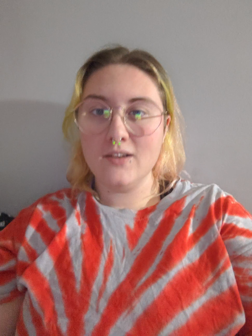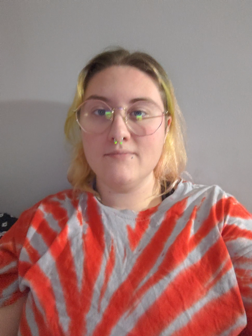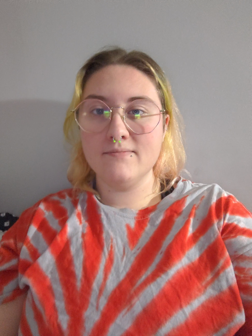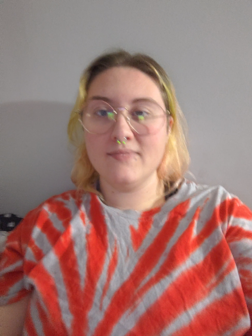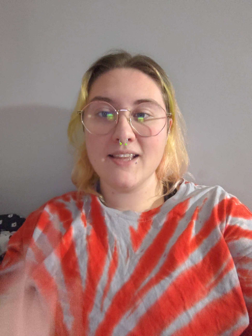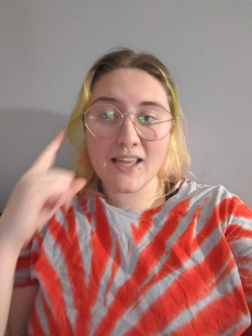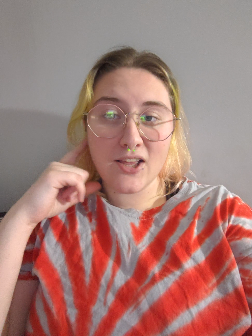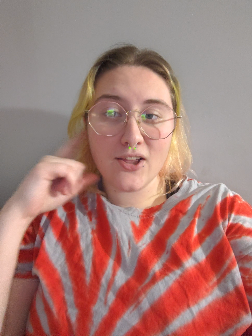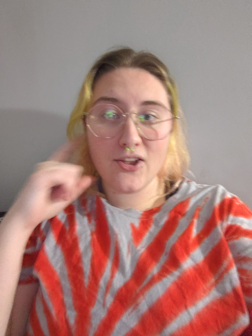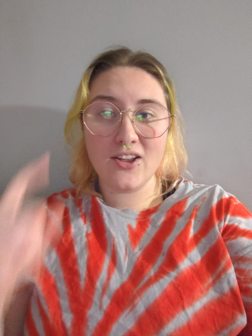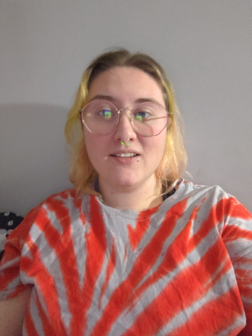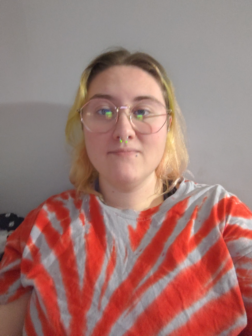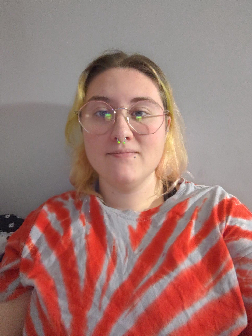ear